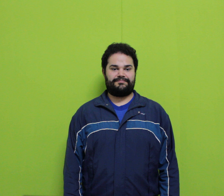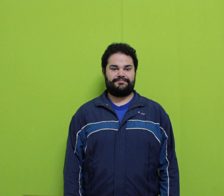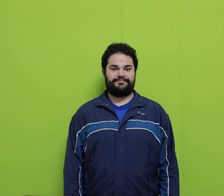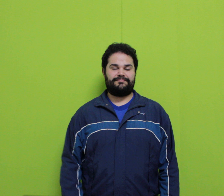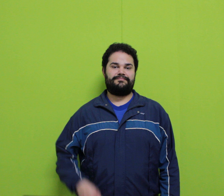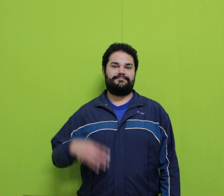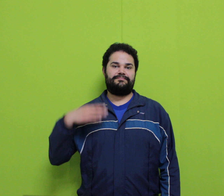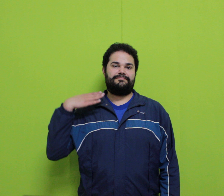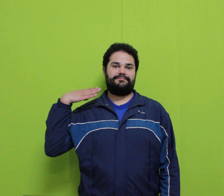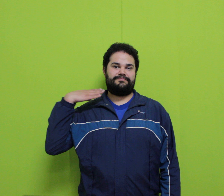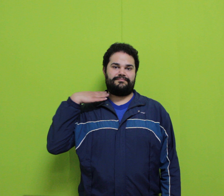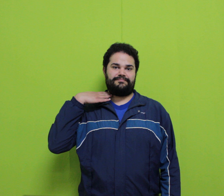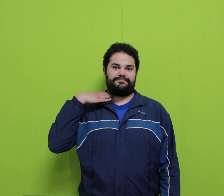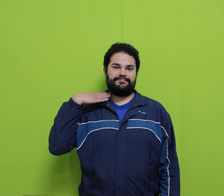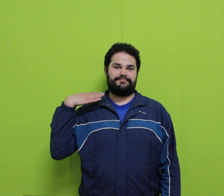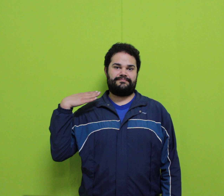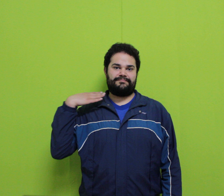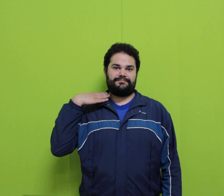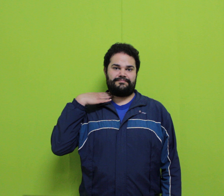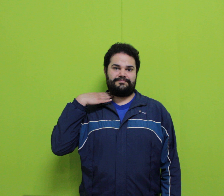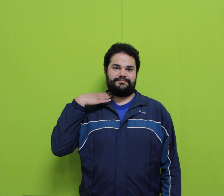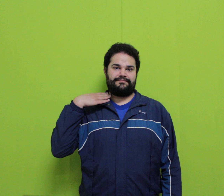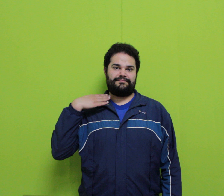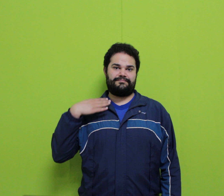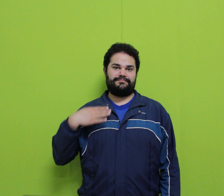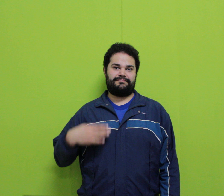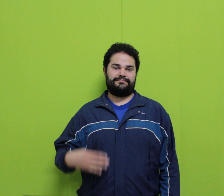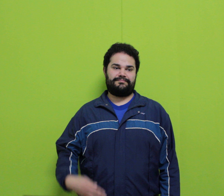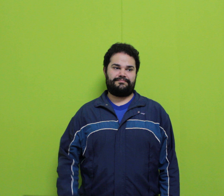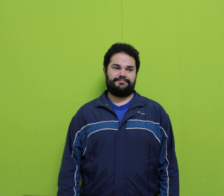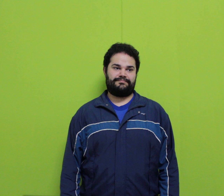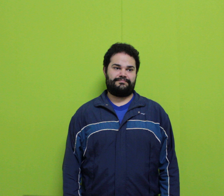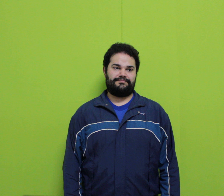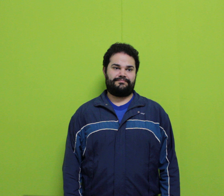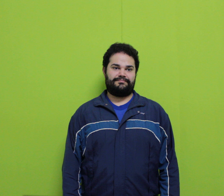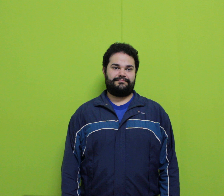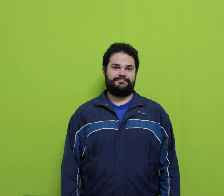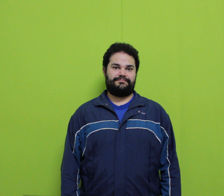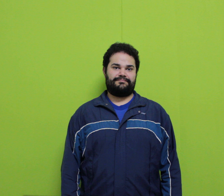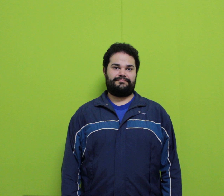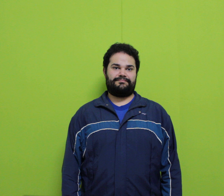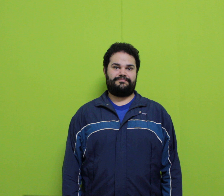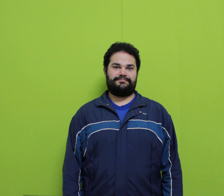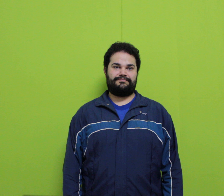banco